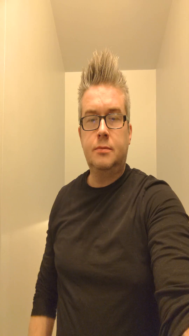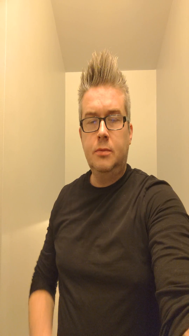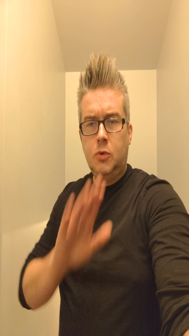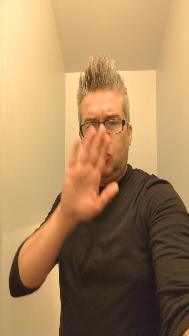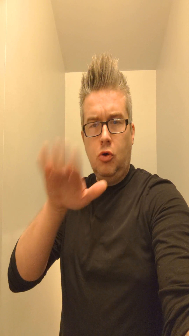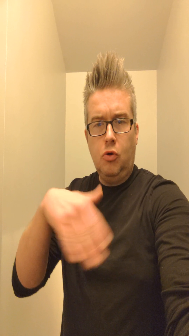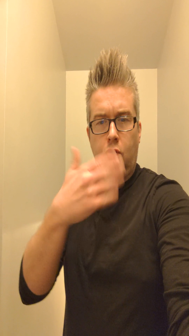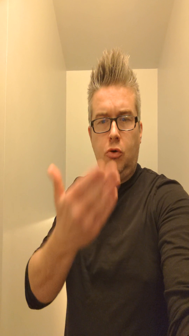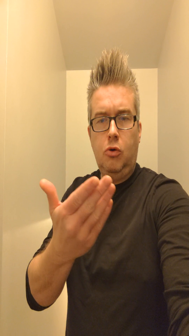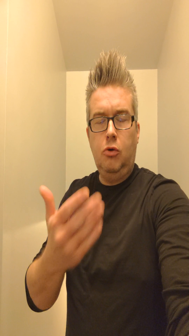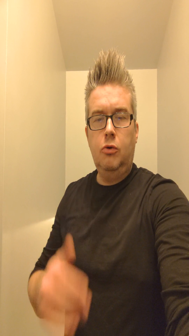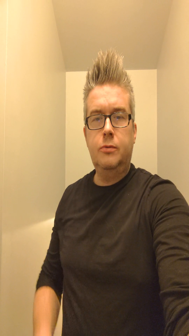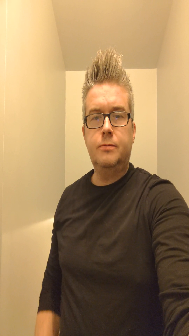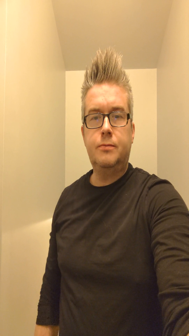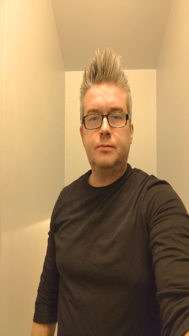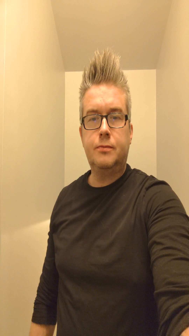all